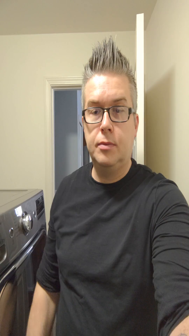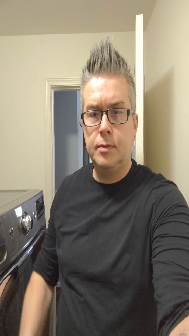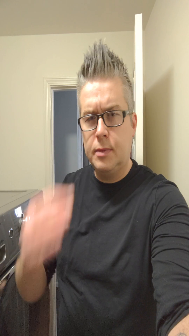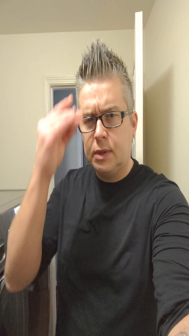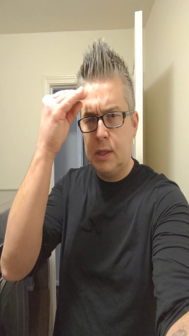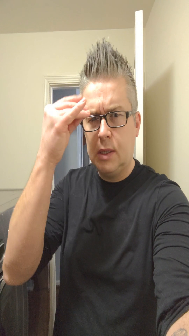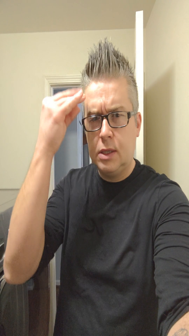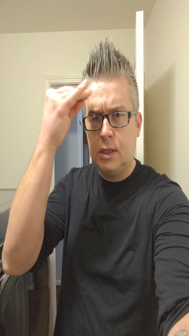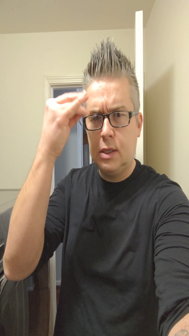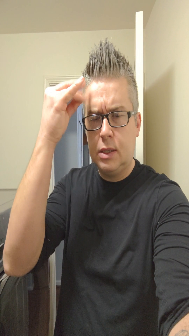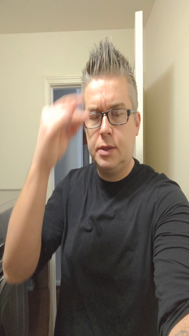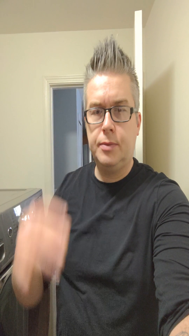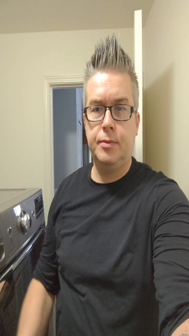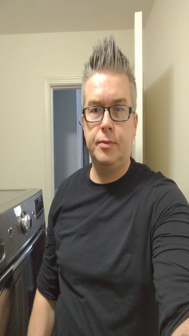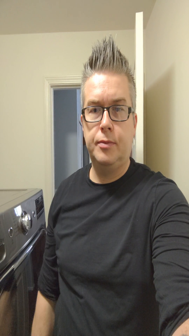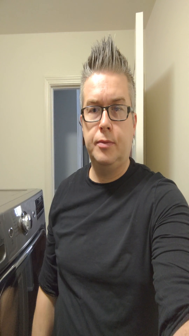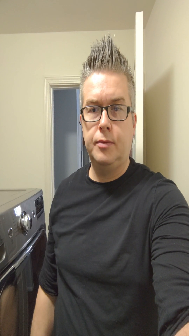think